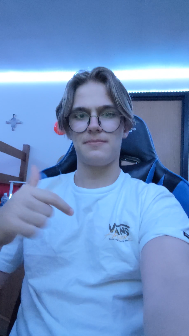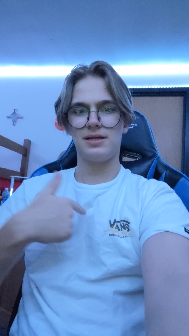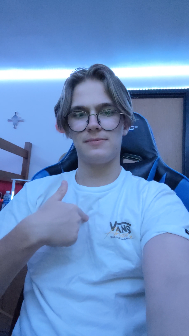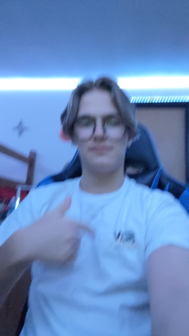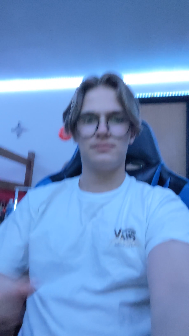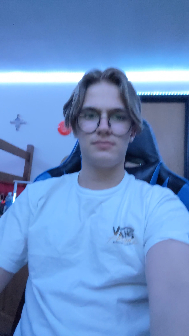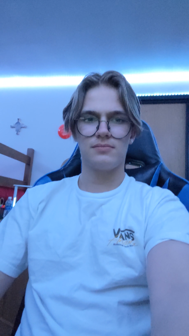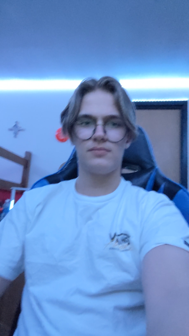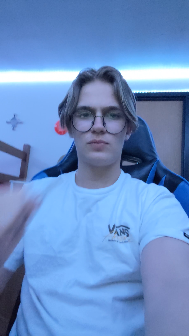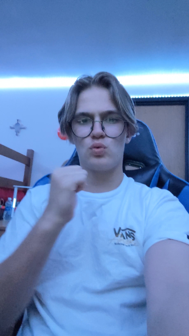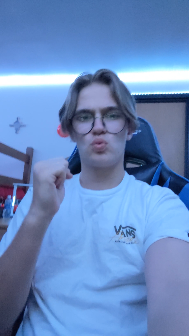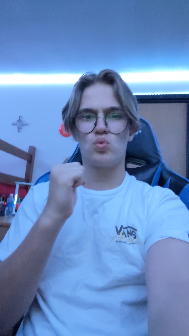cold